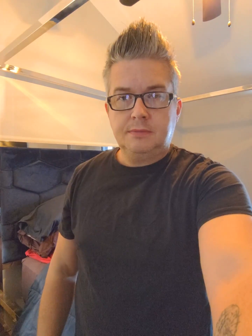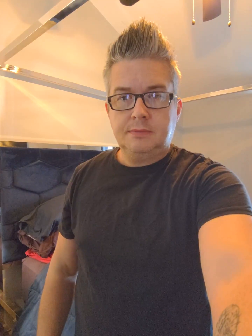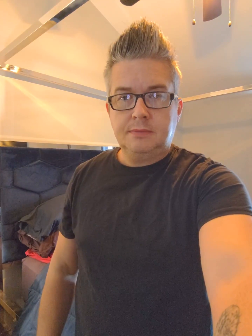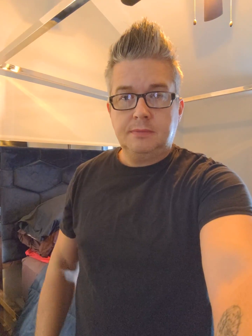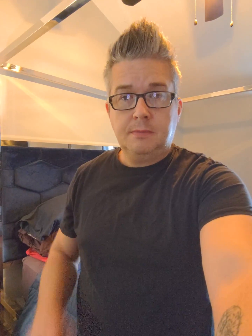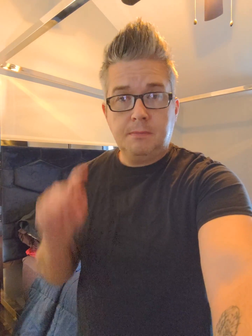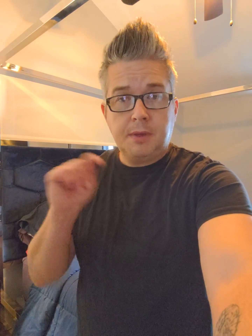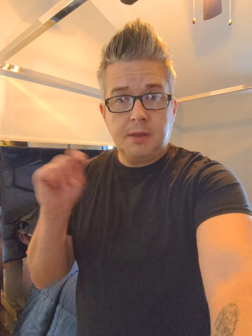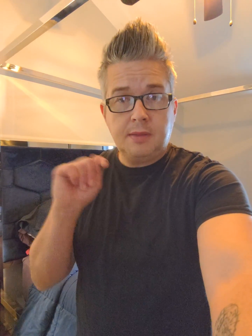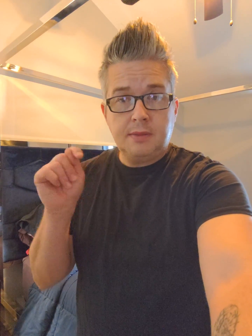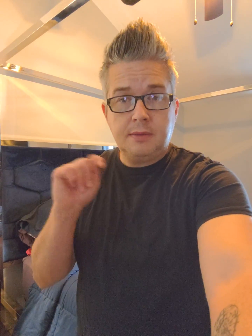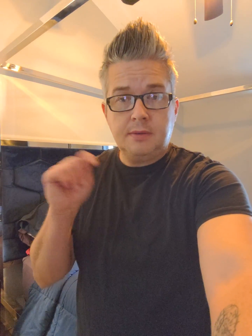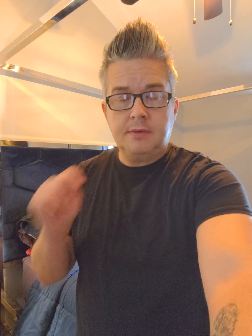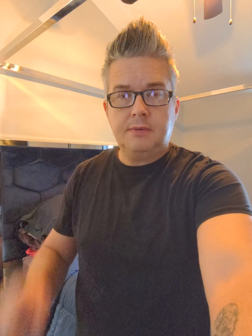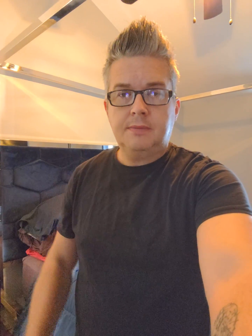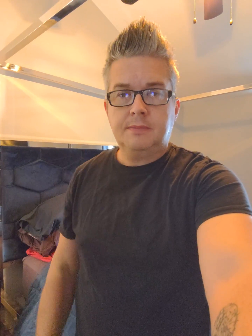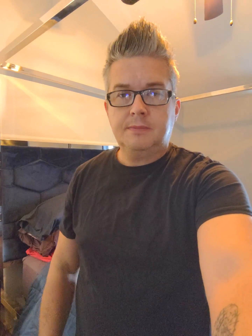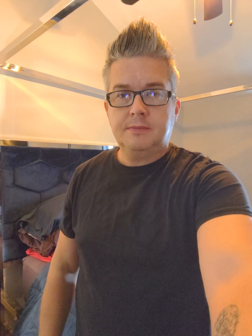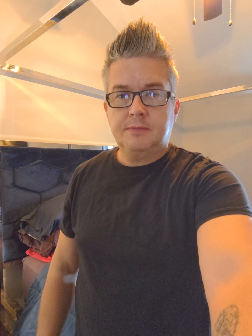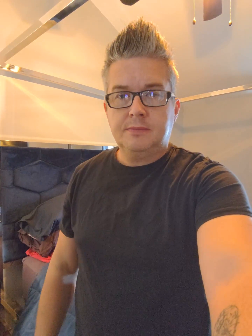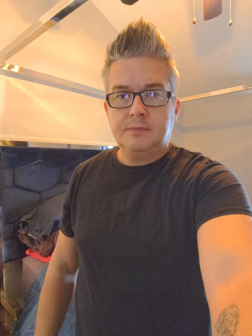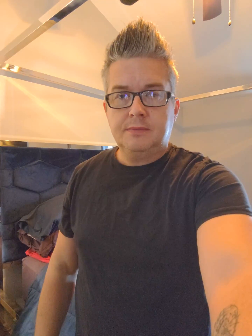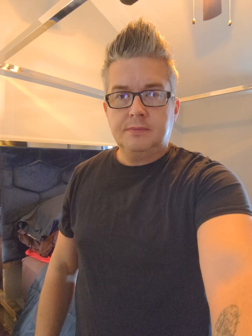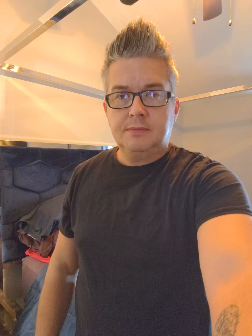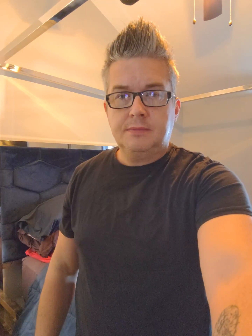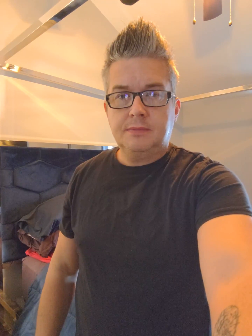bathroom